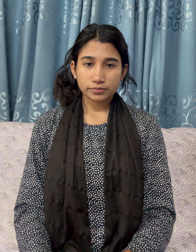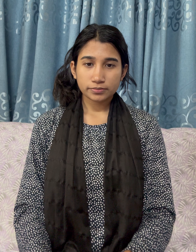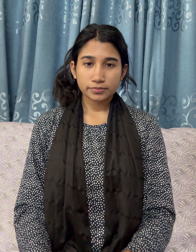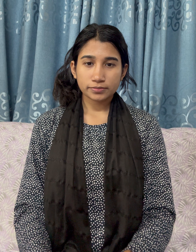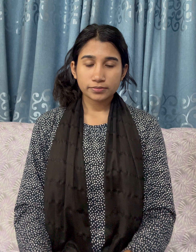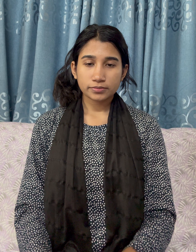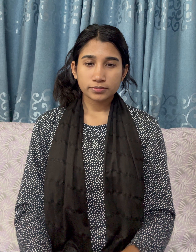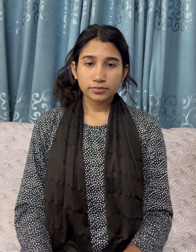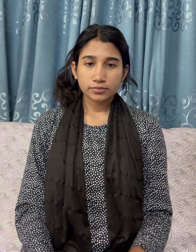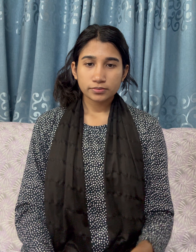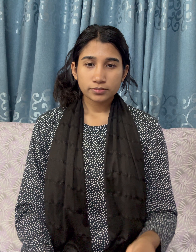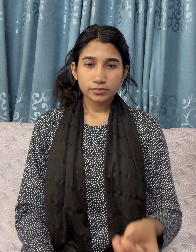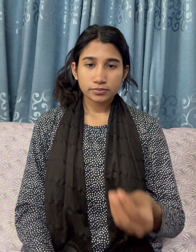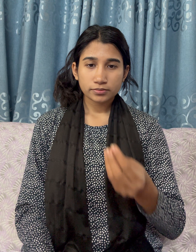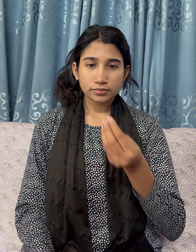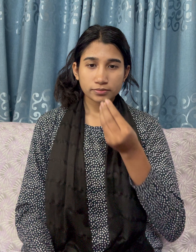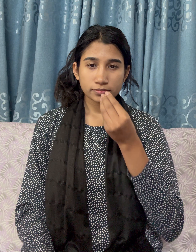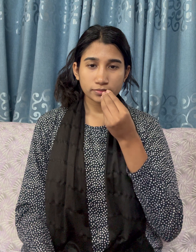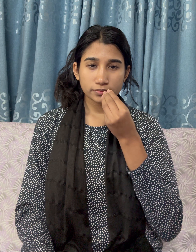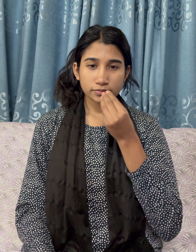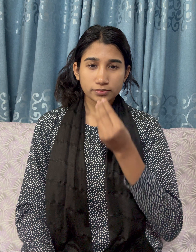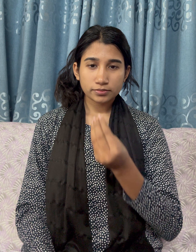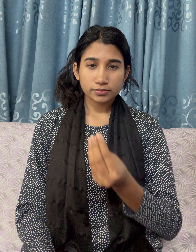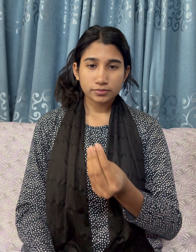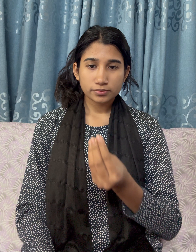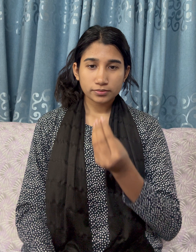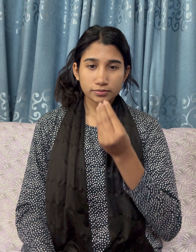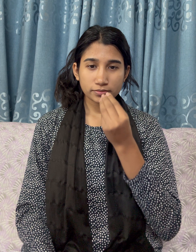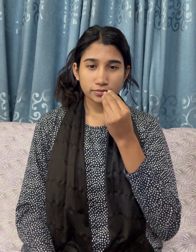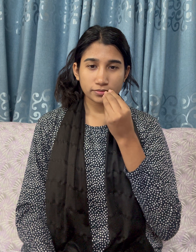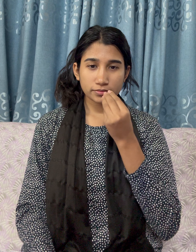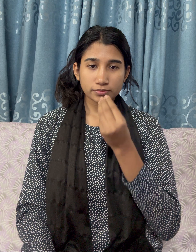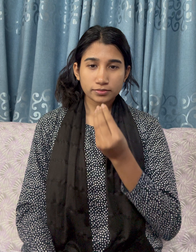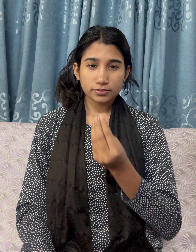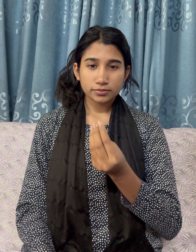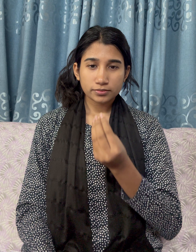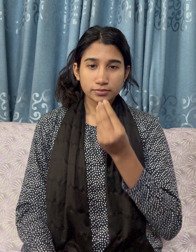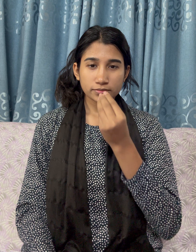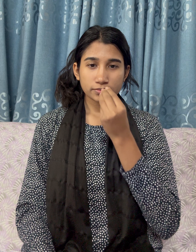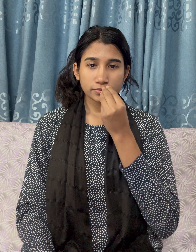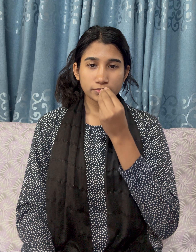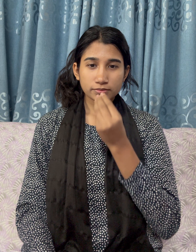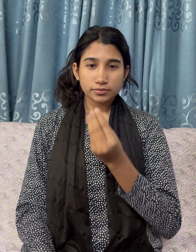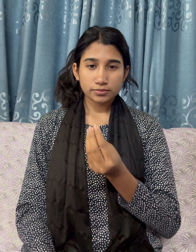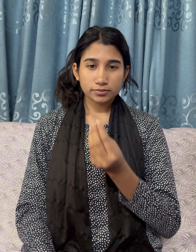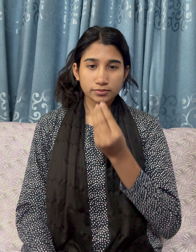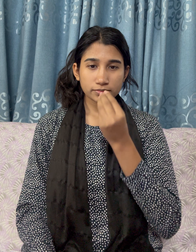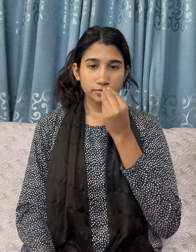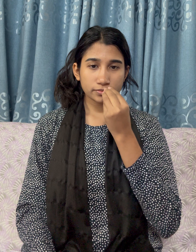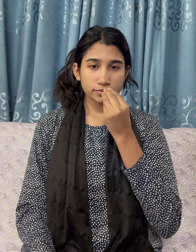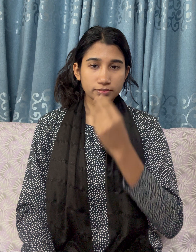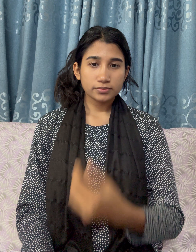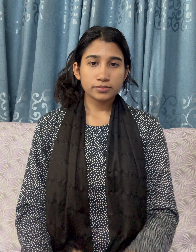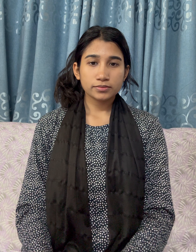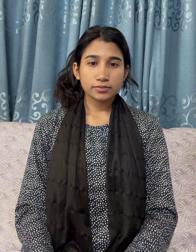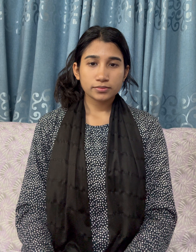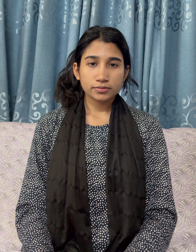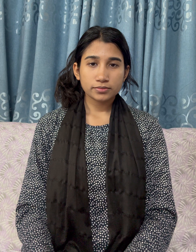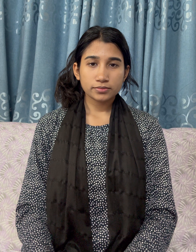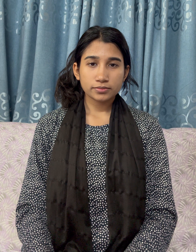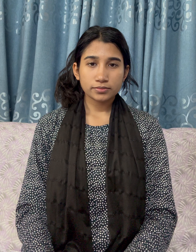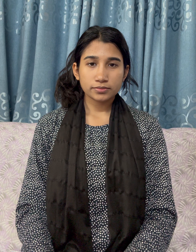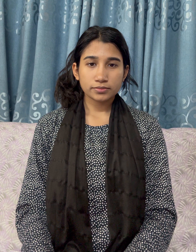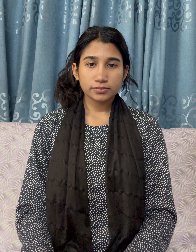খাওয়া